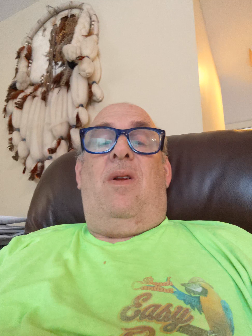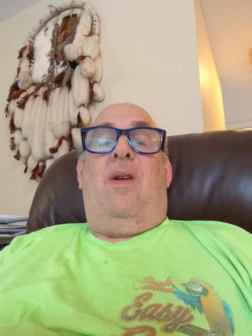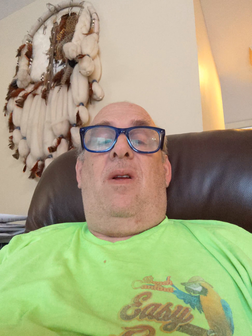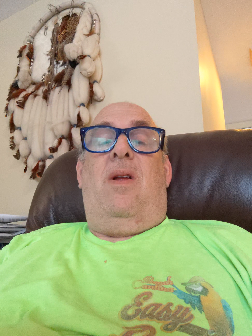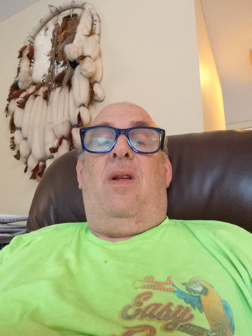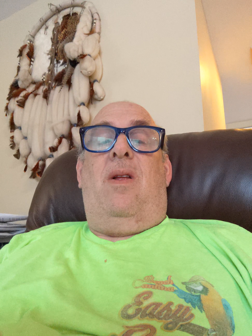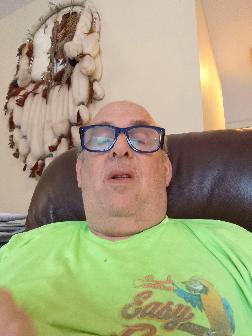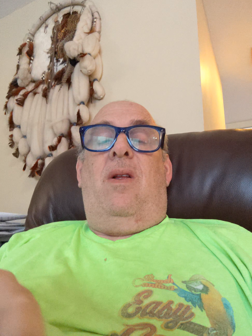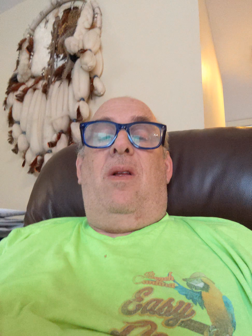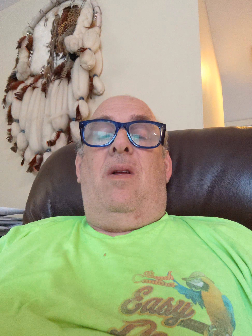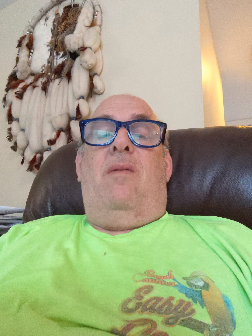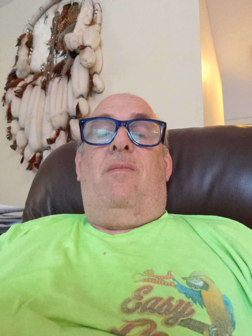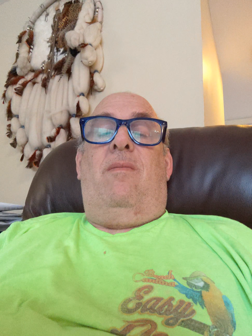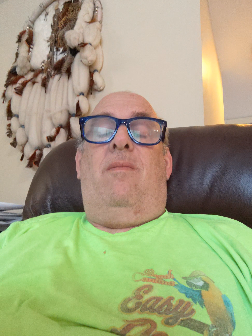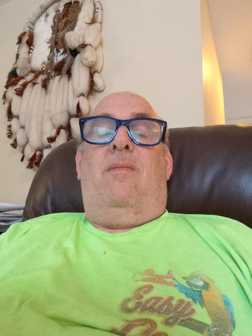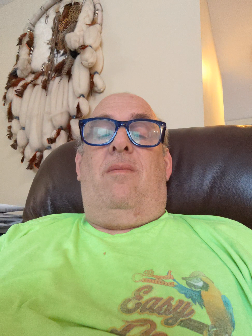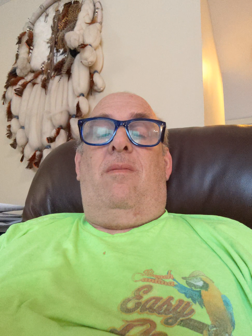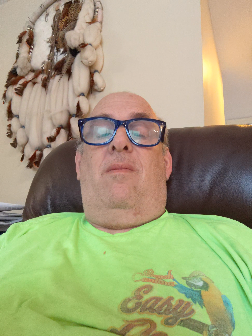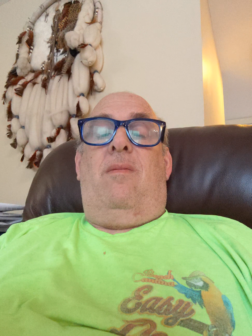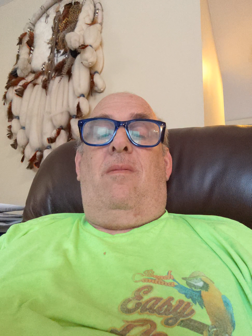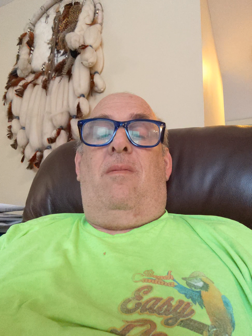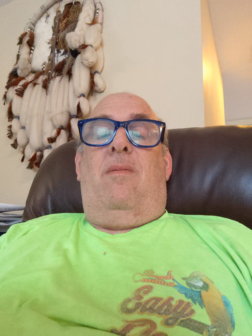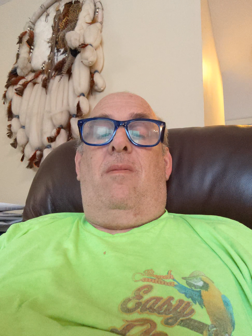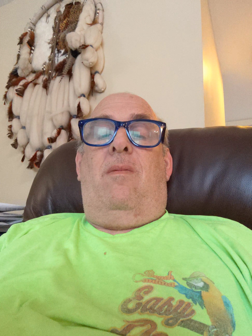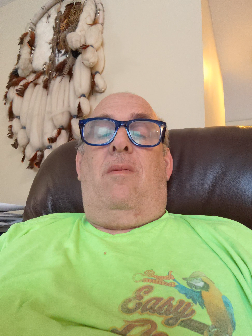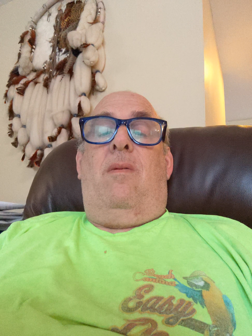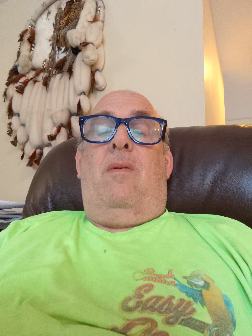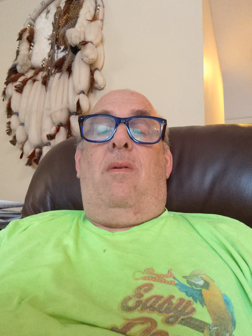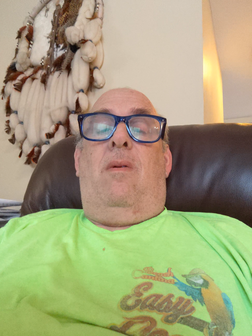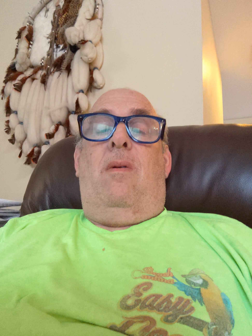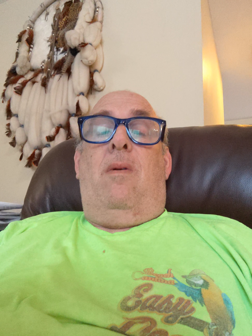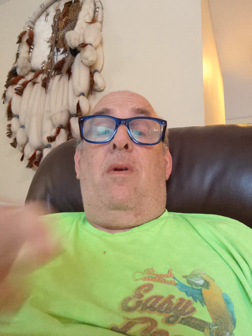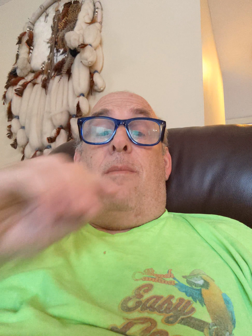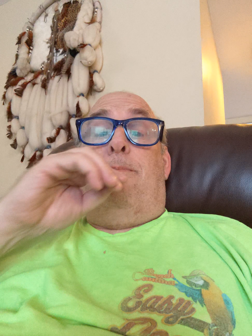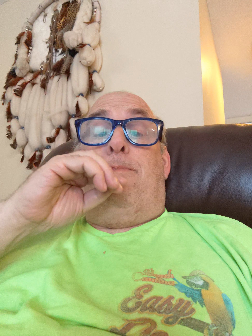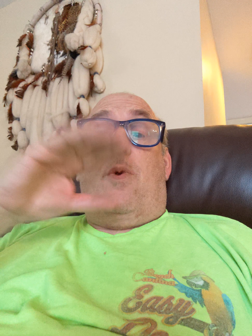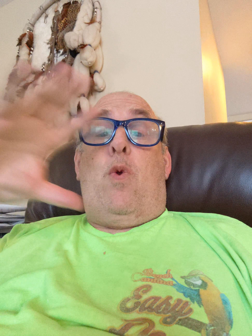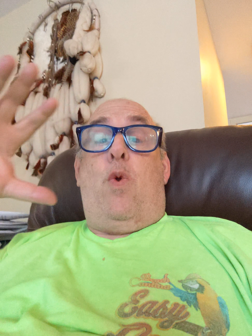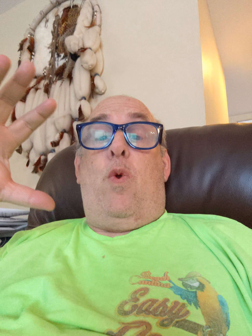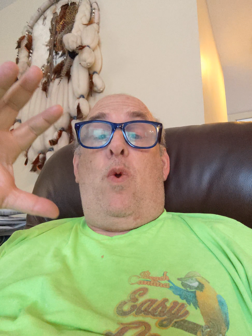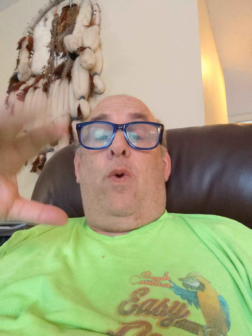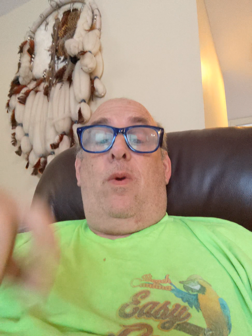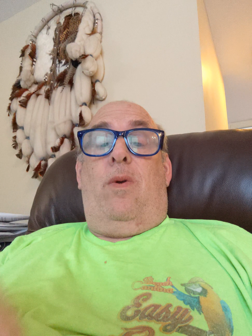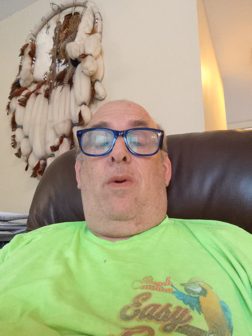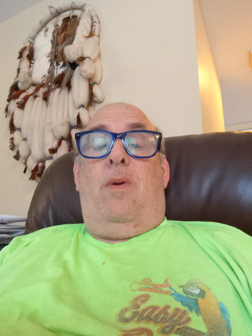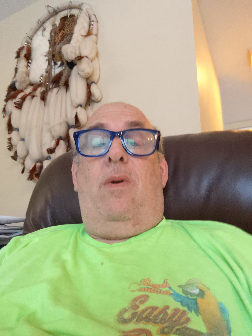balloon